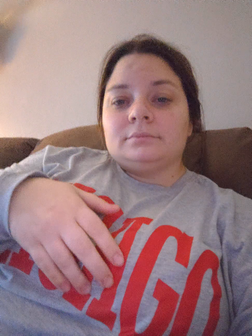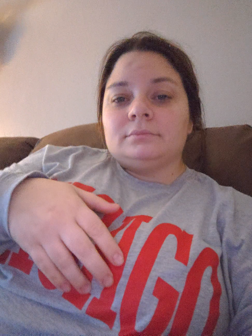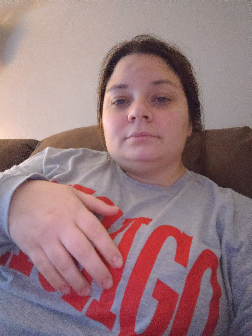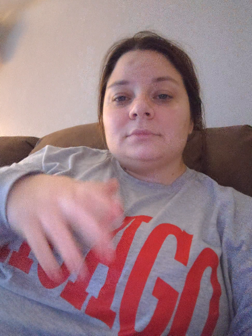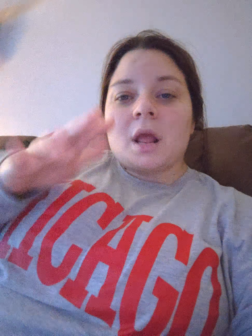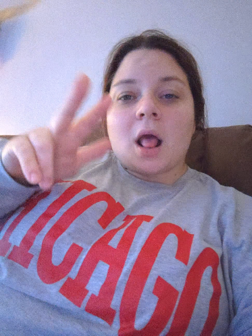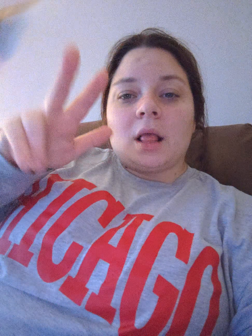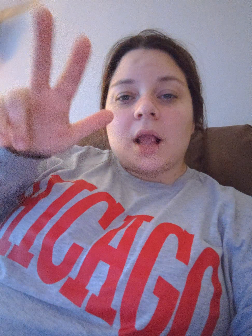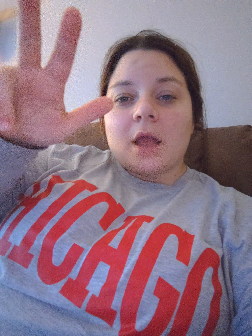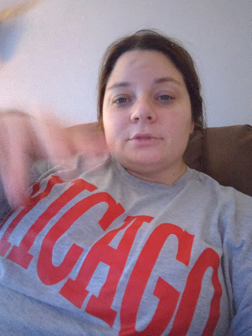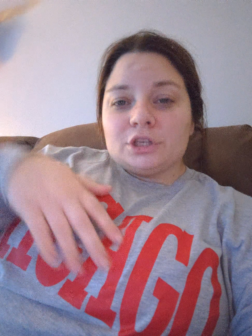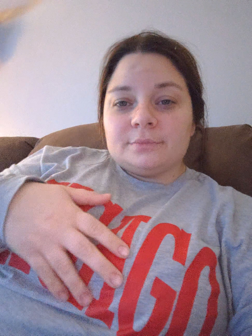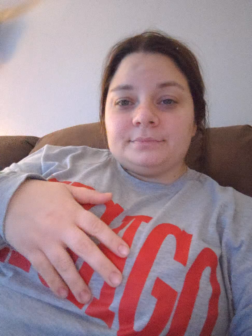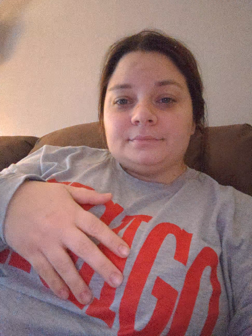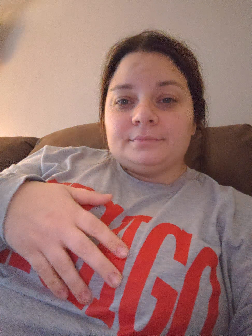helicopter